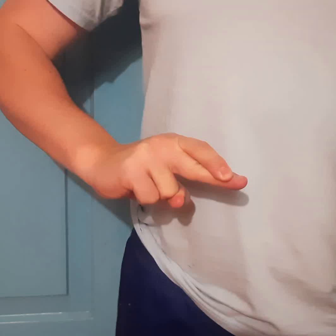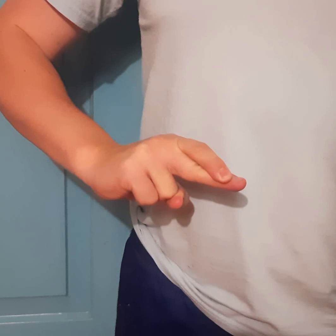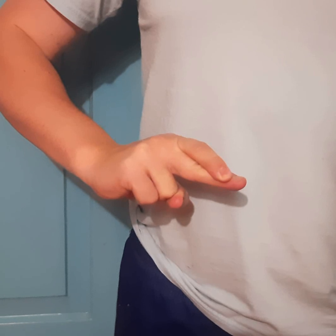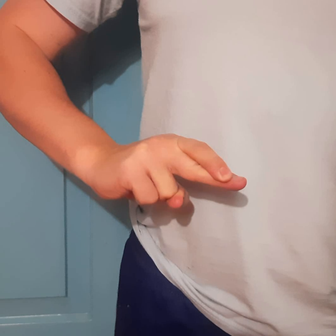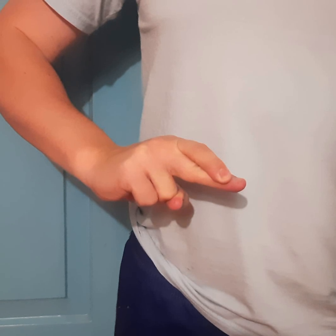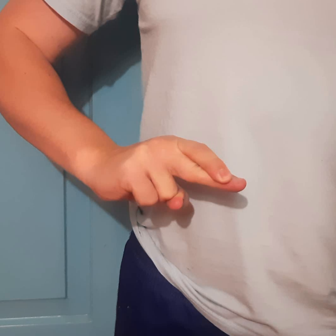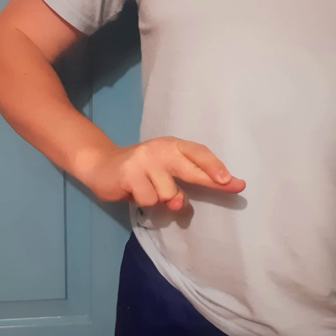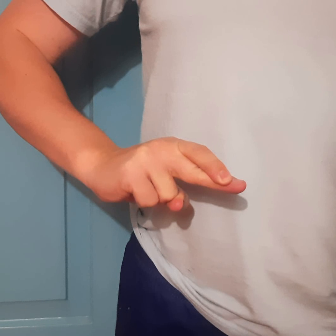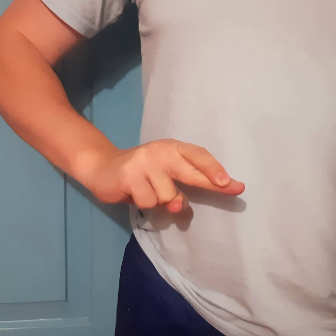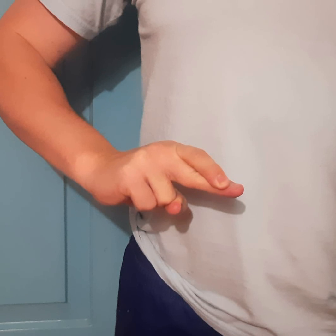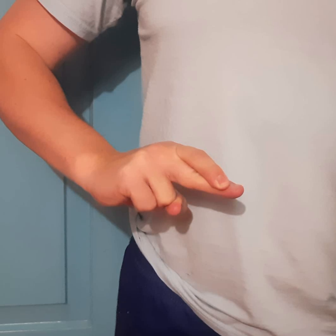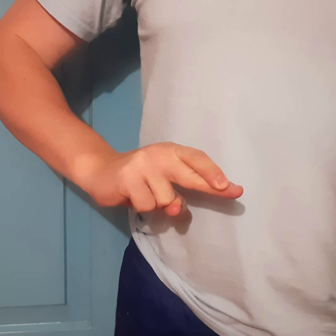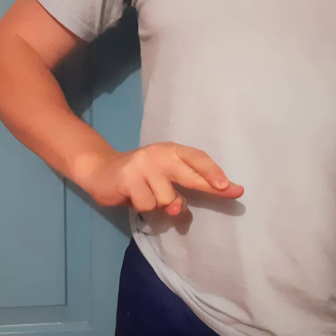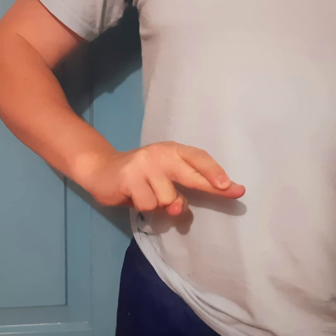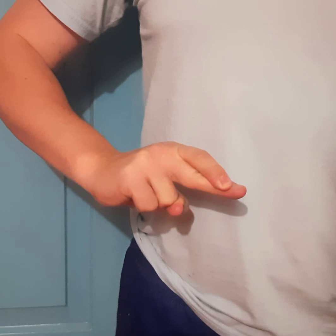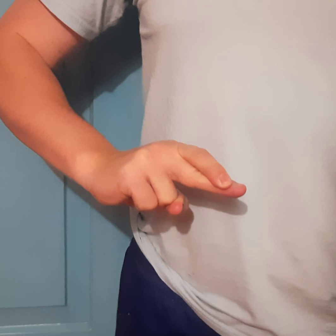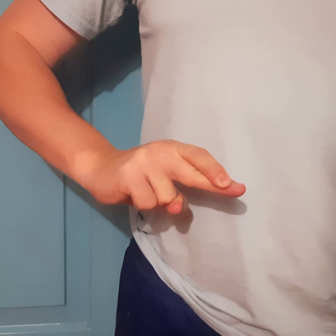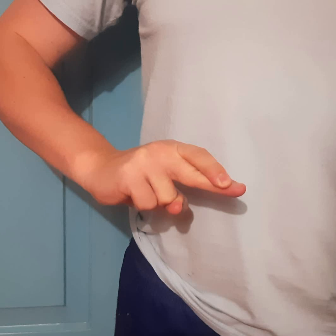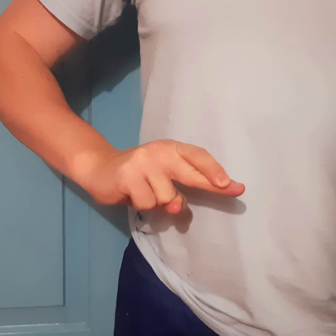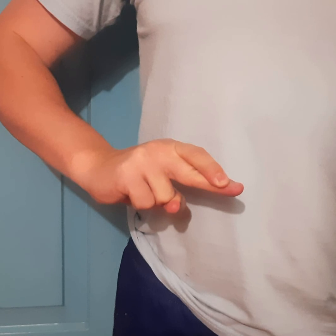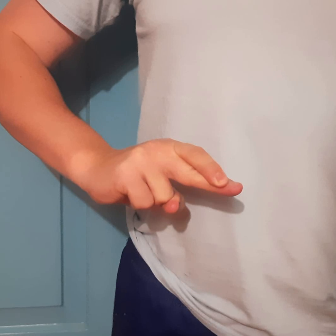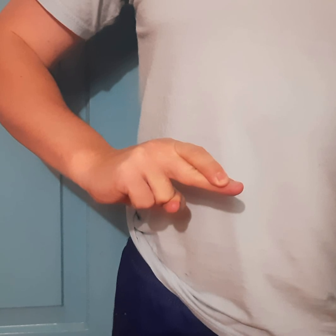Я